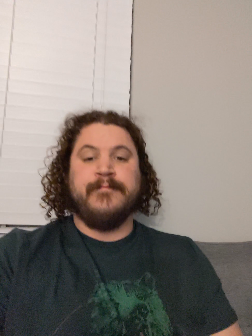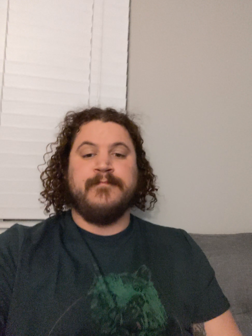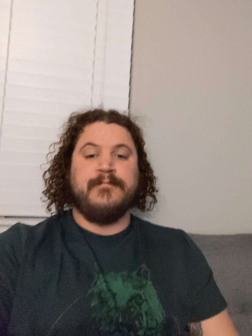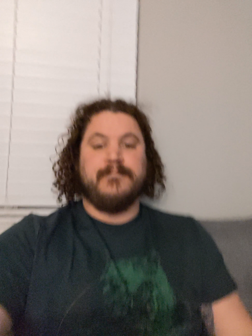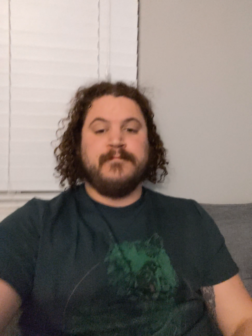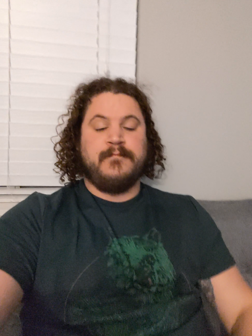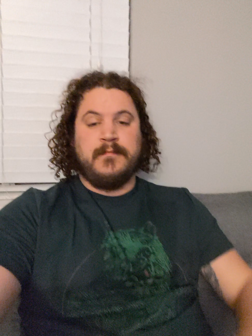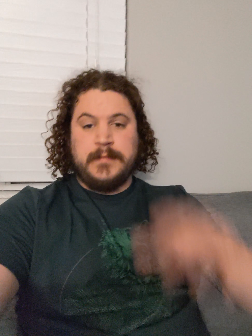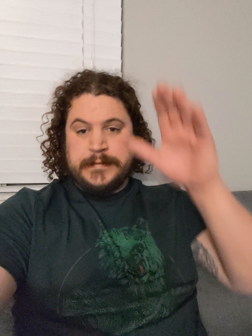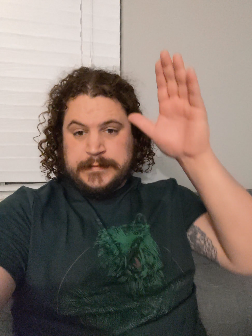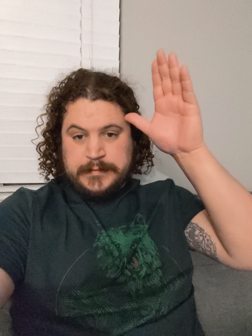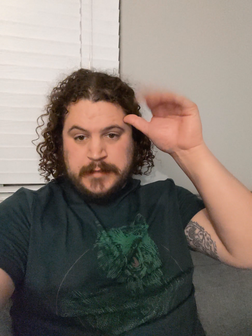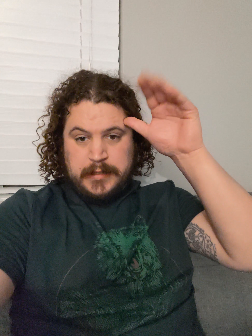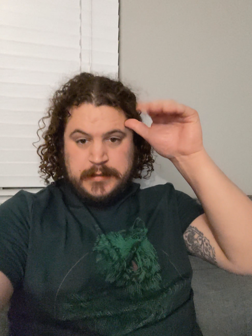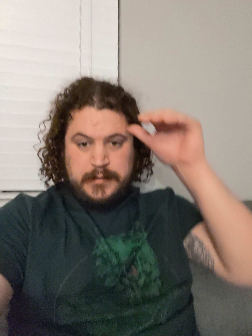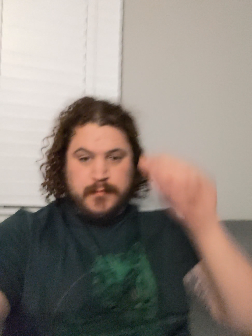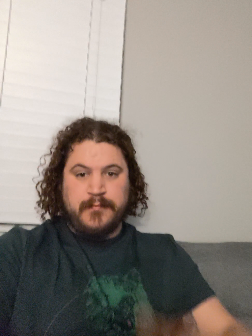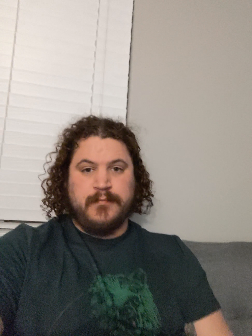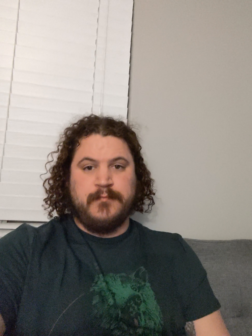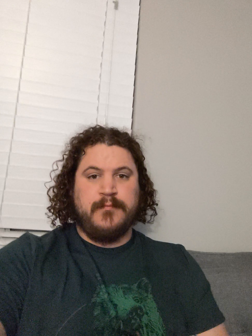donkey